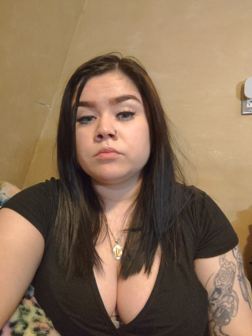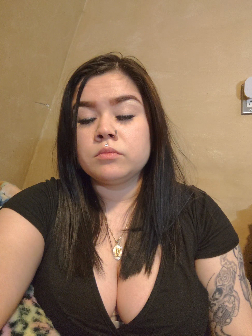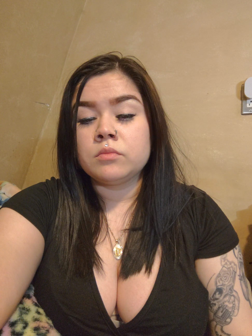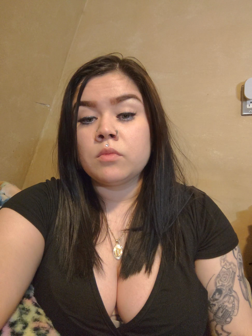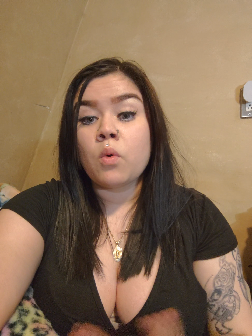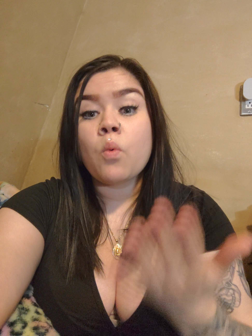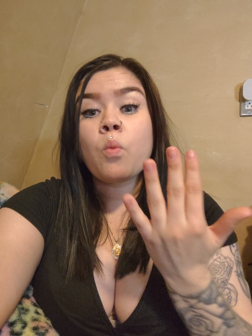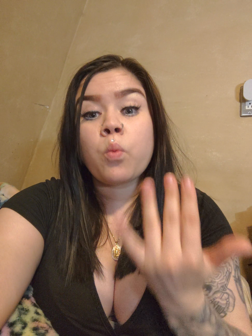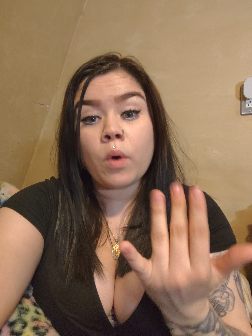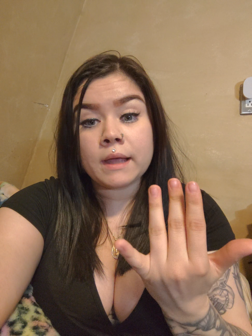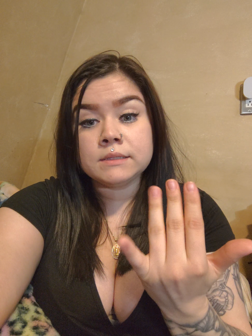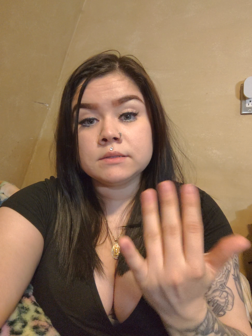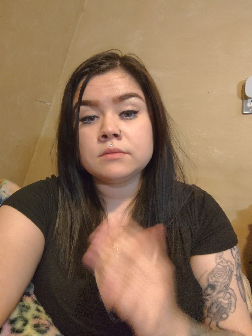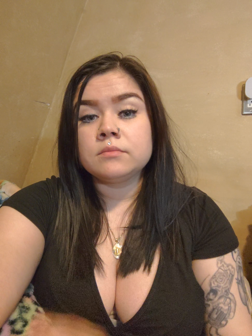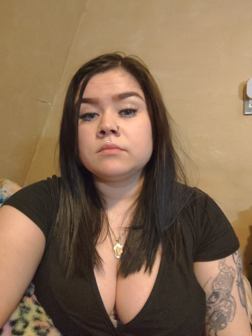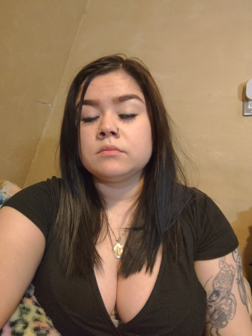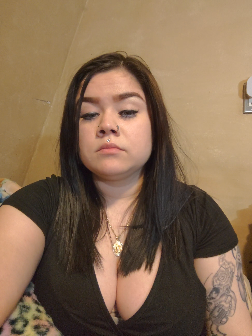wait